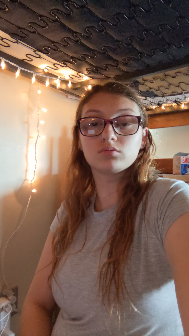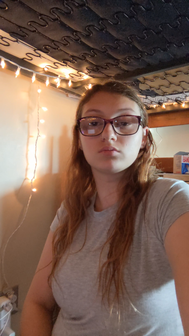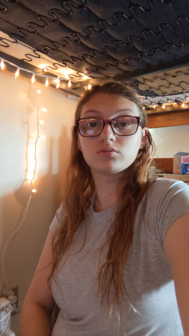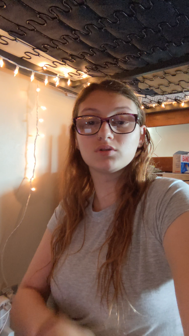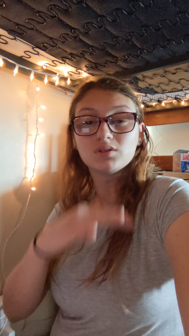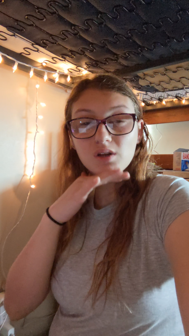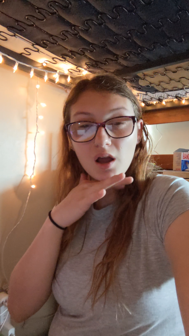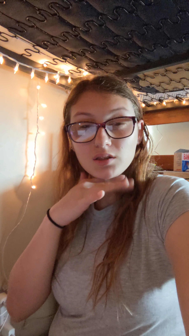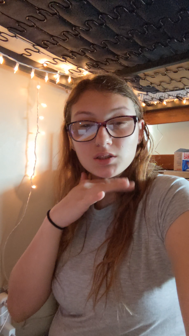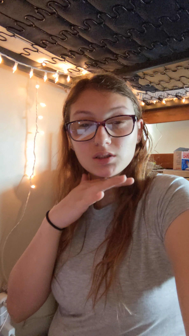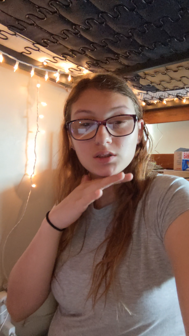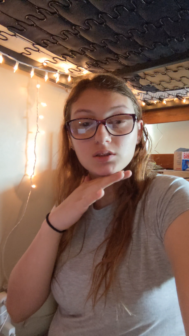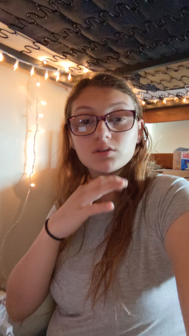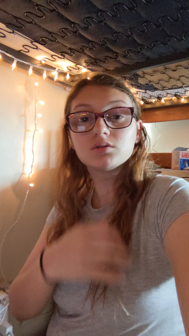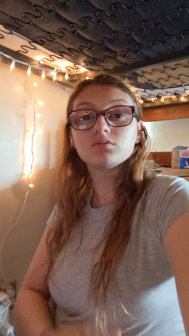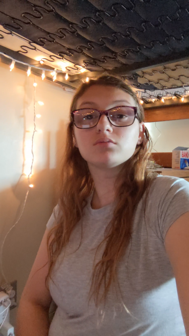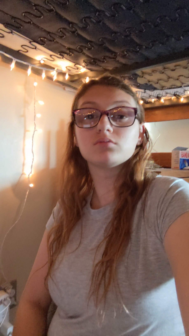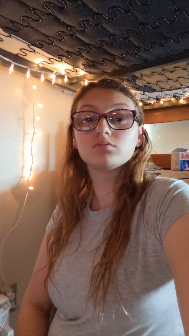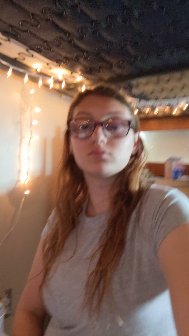naughty